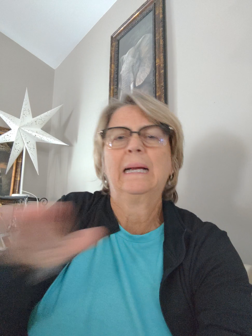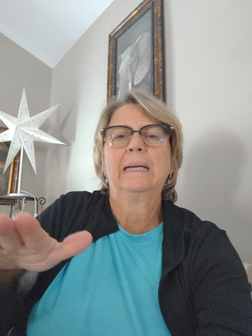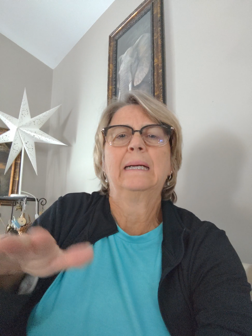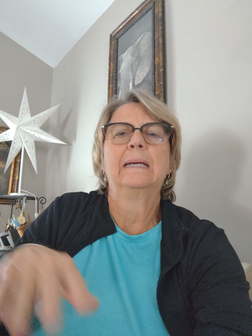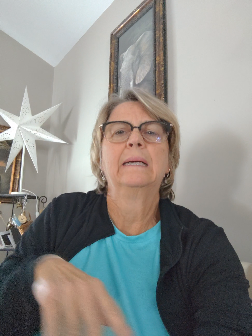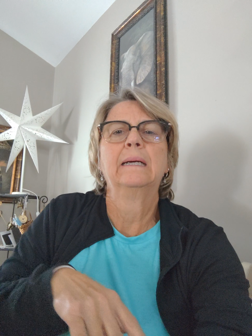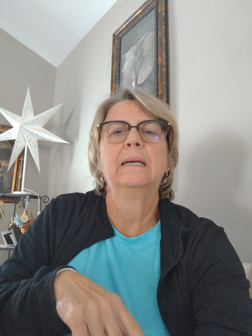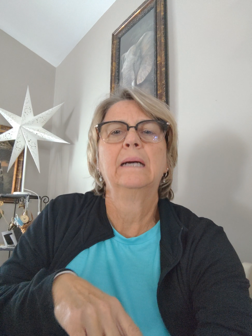clean